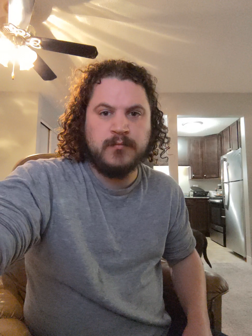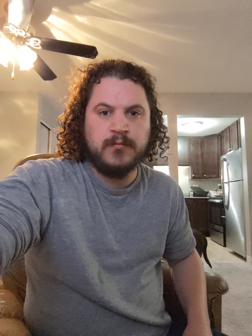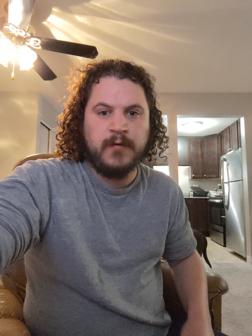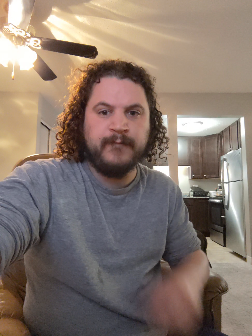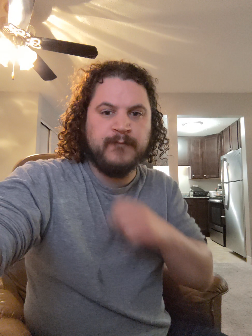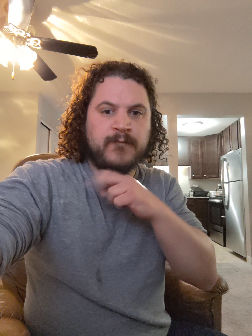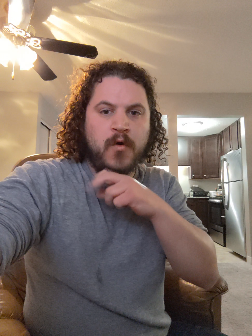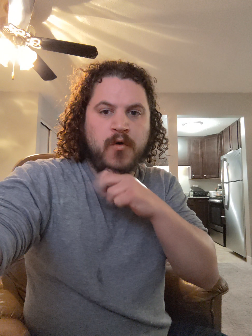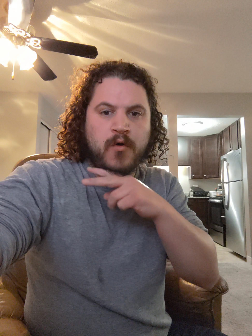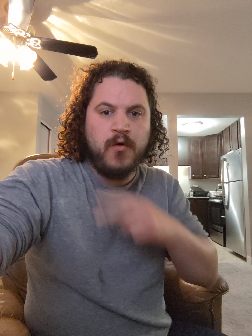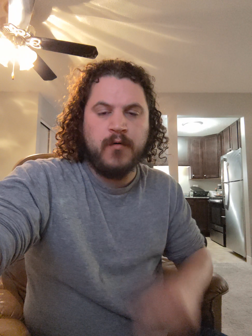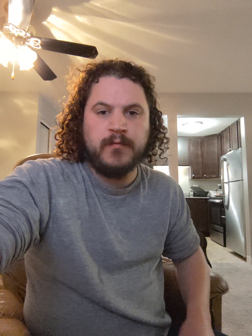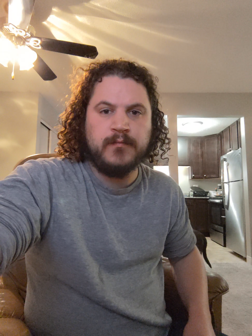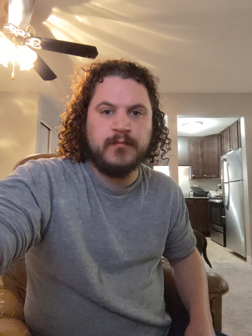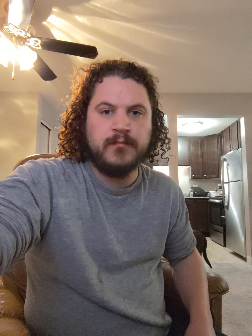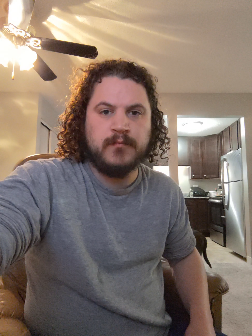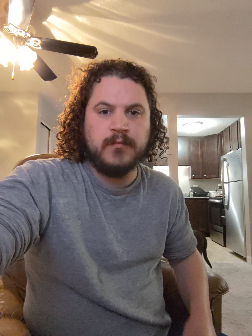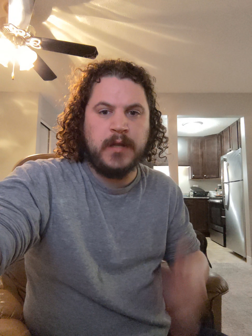frog